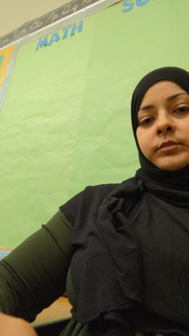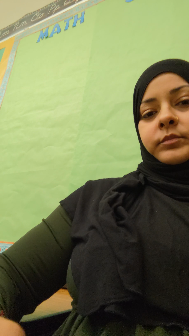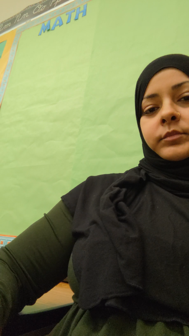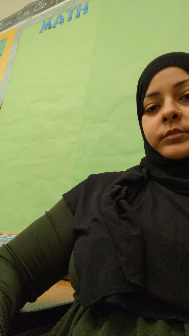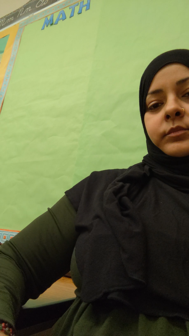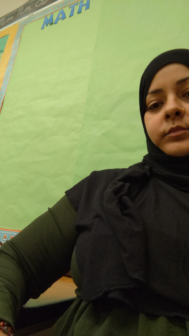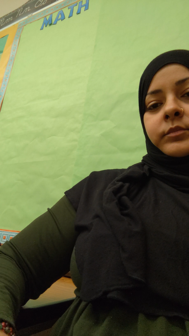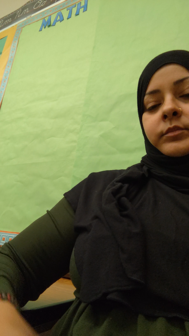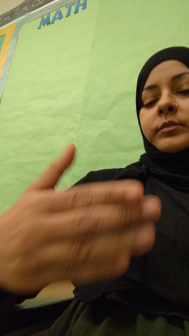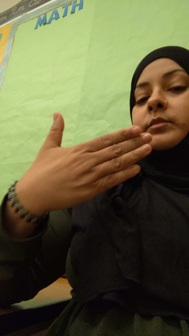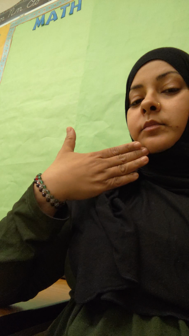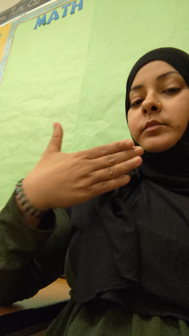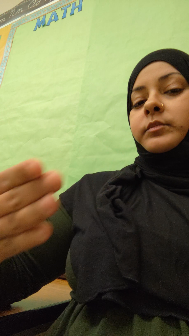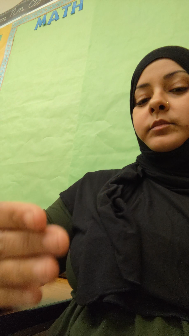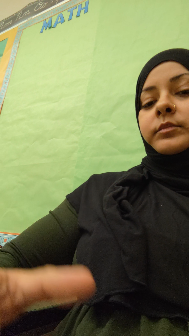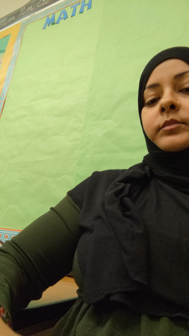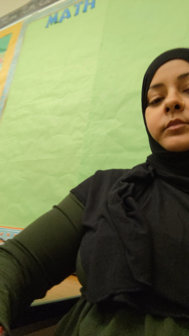good